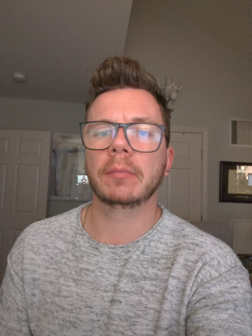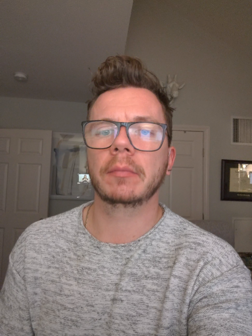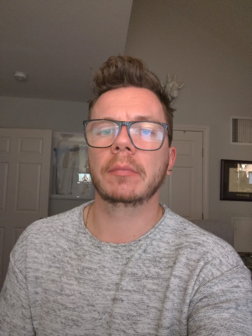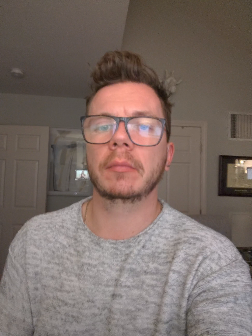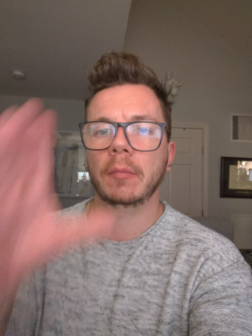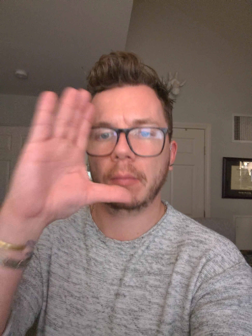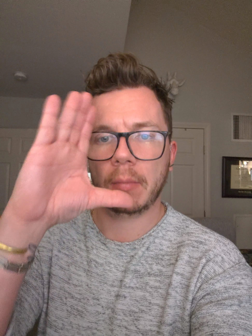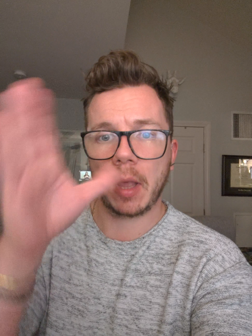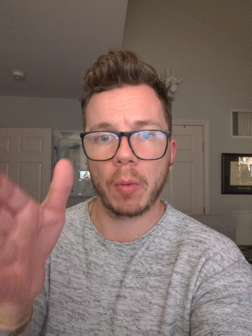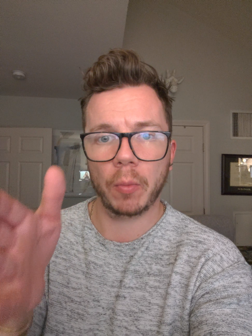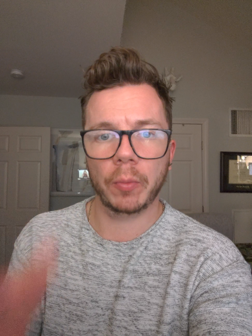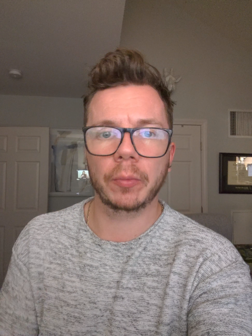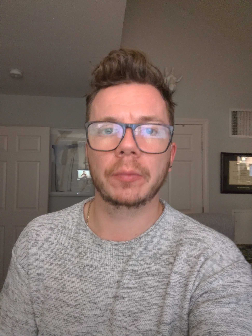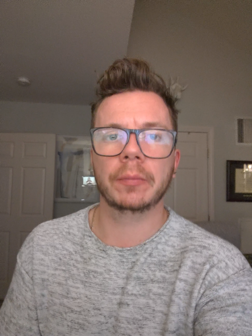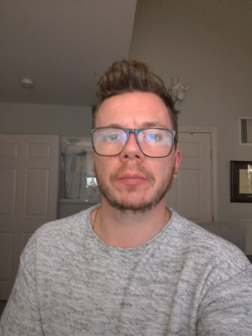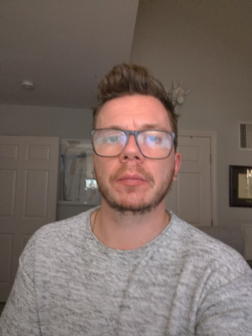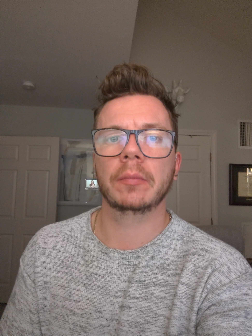hello